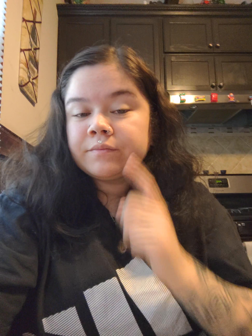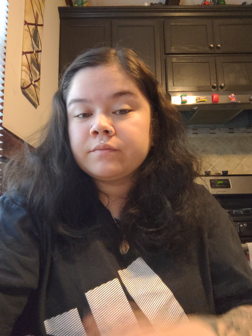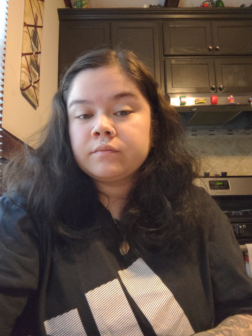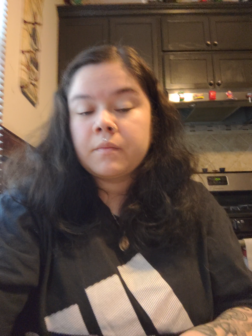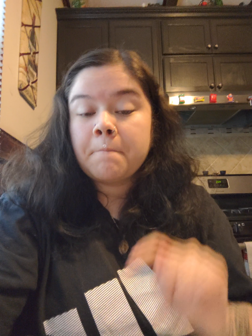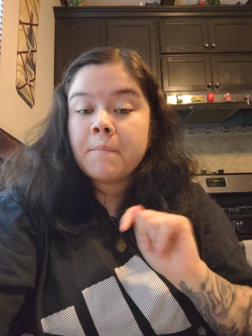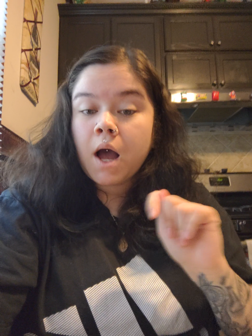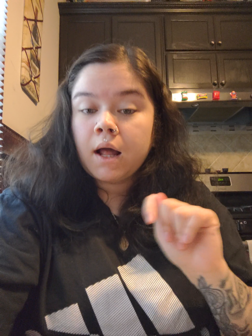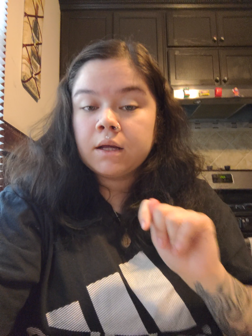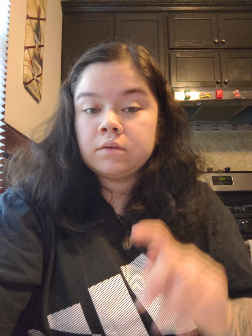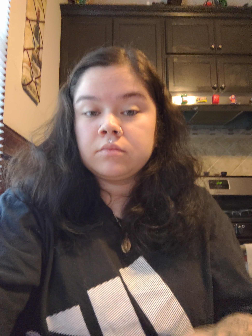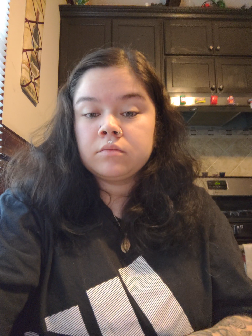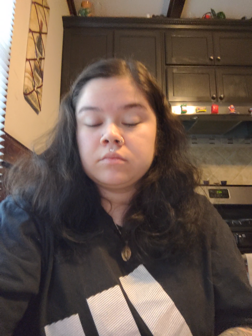potty